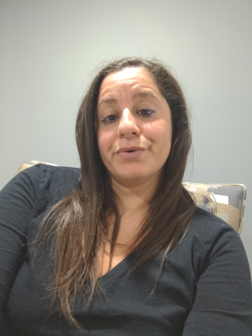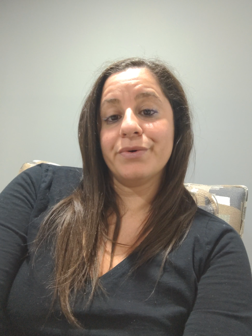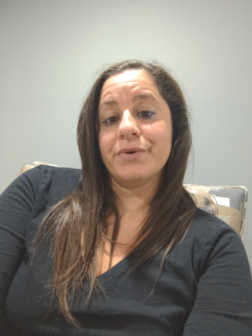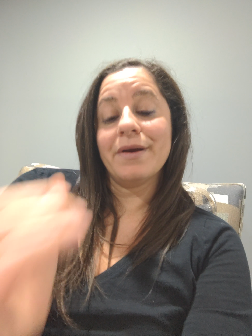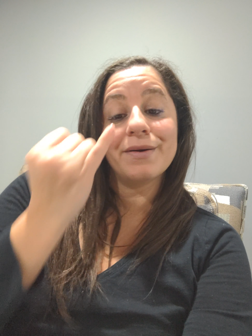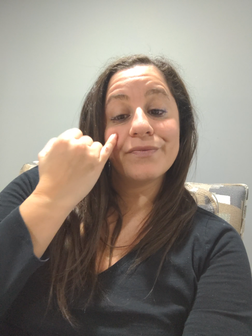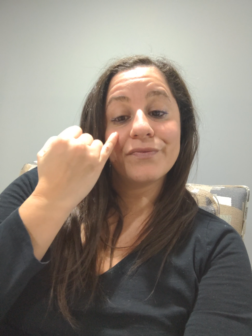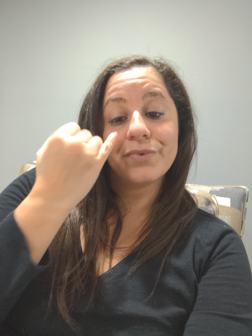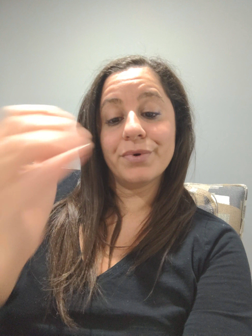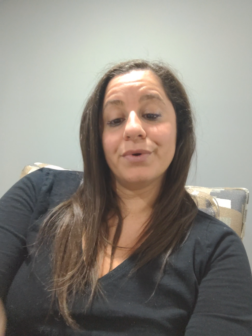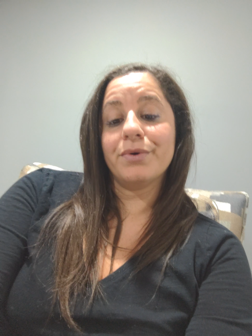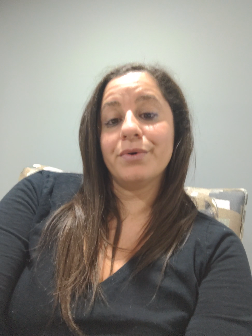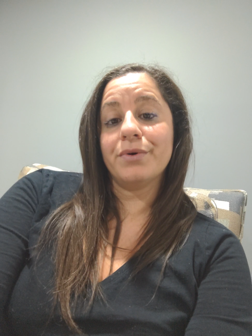if